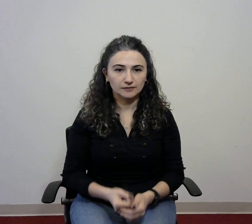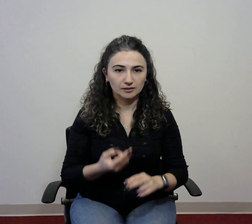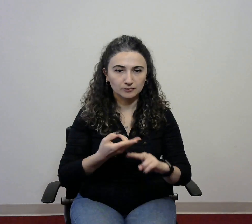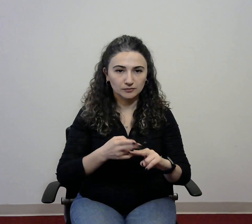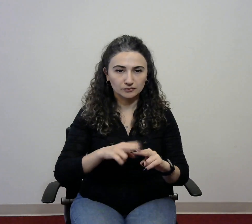bu